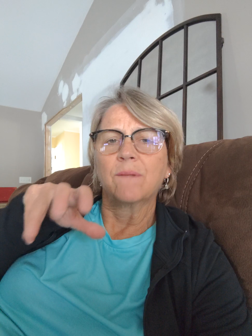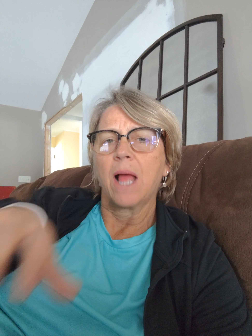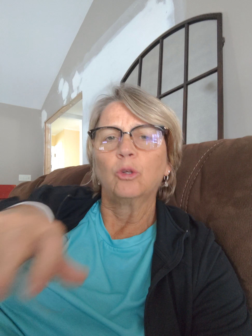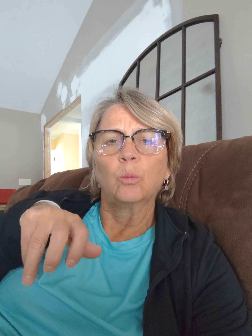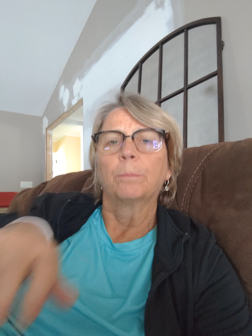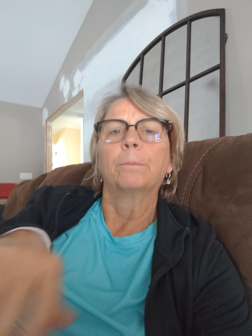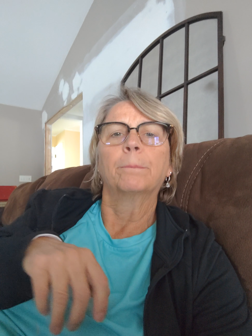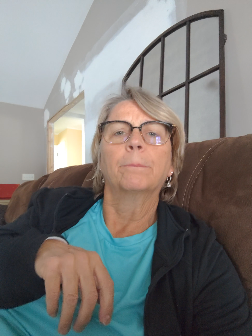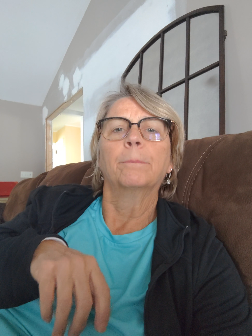vacuum